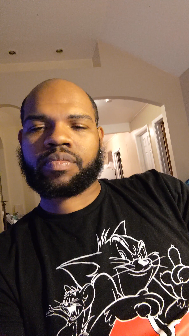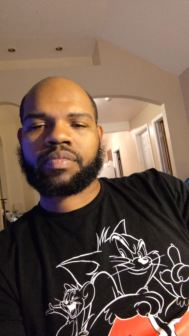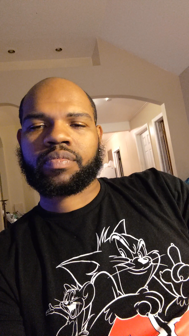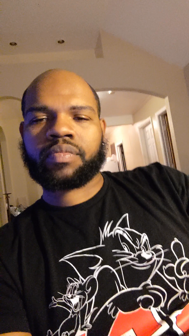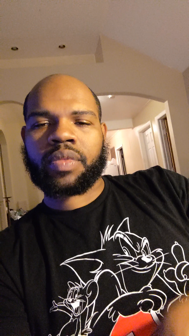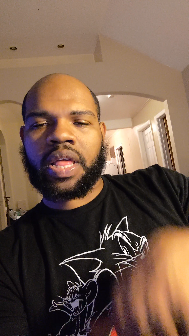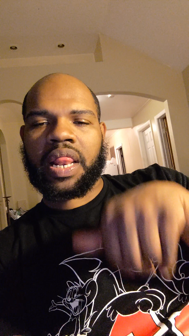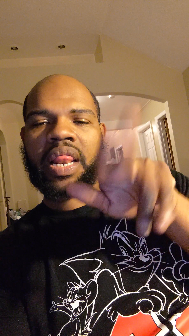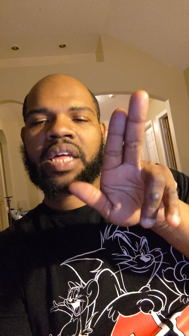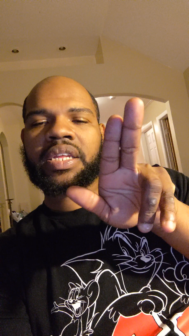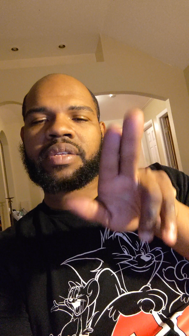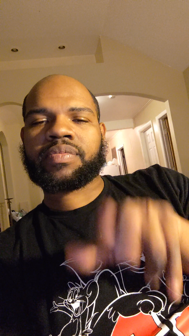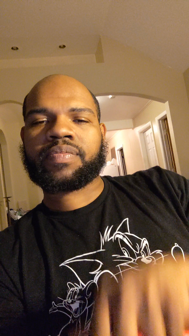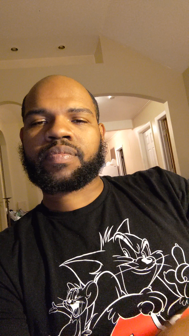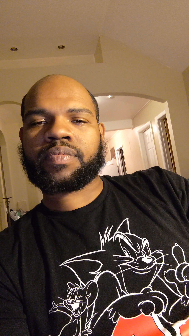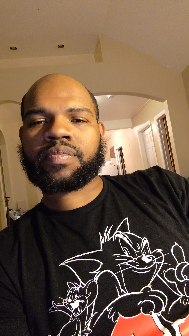lick